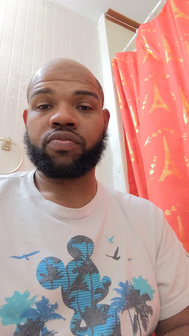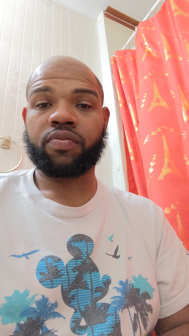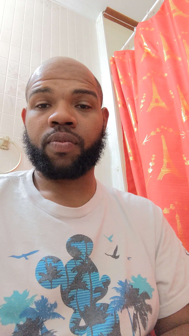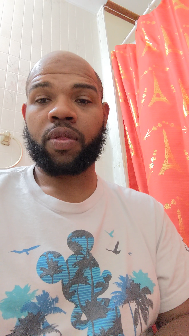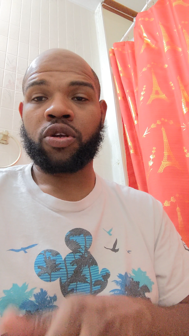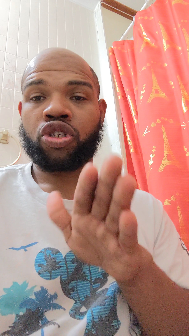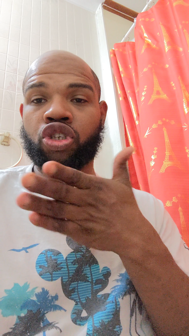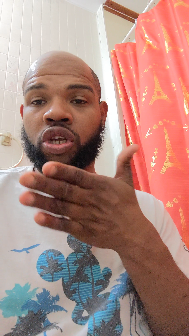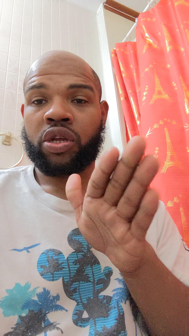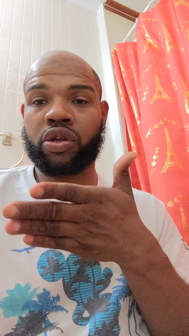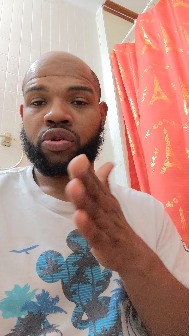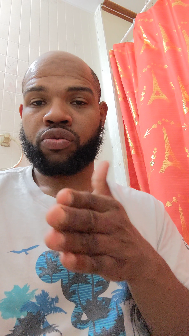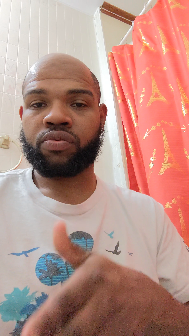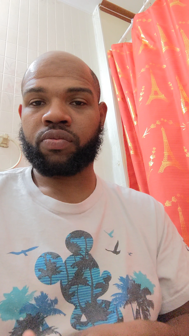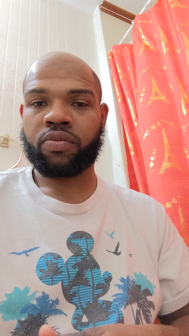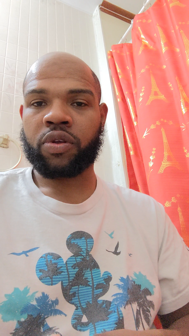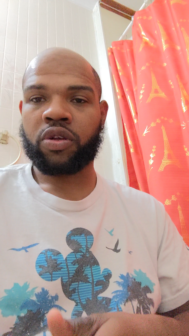share